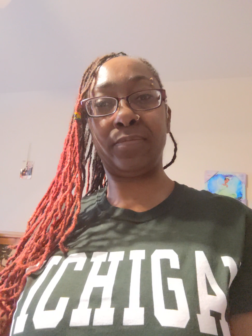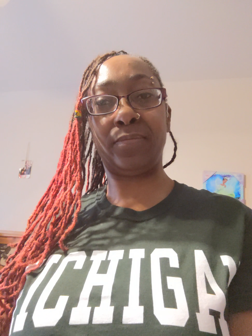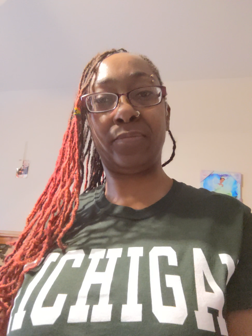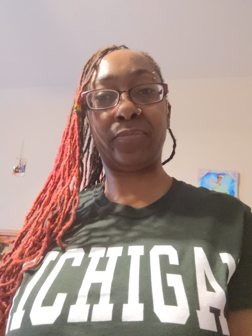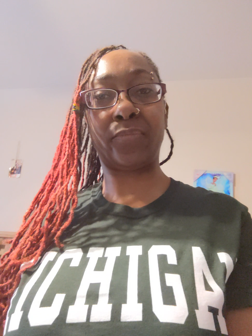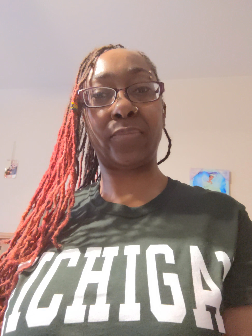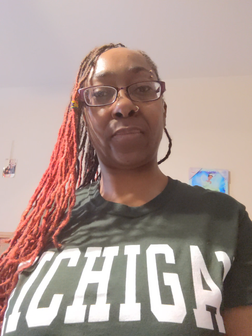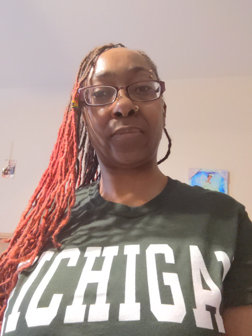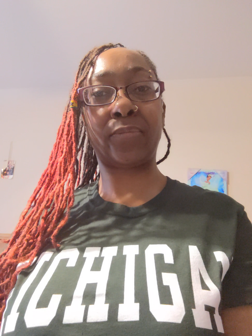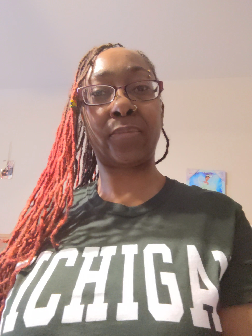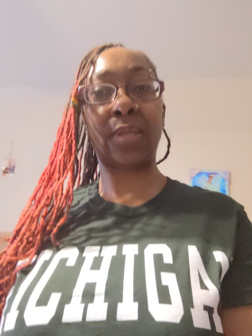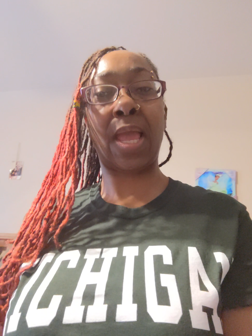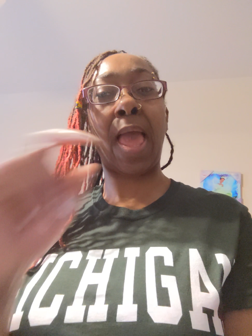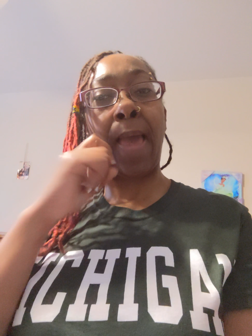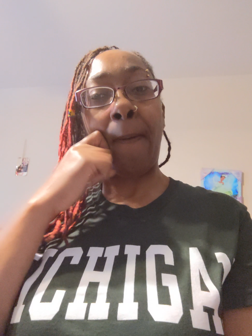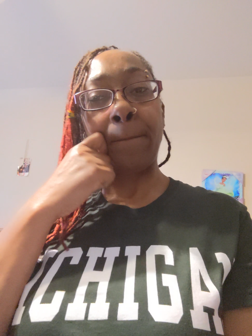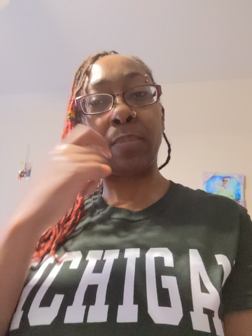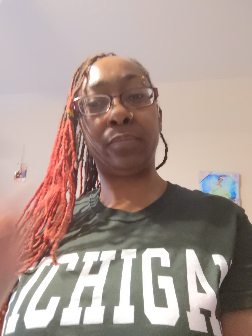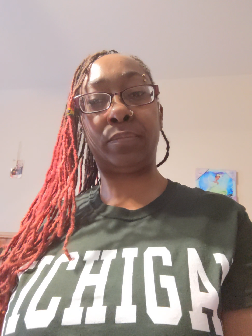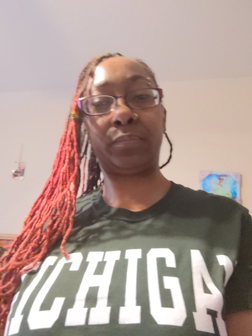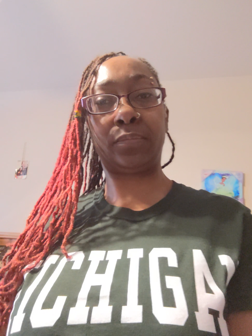apple